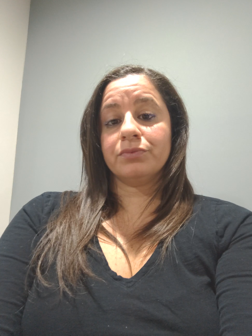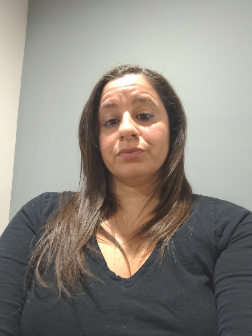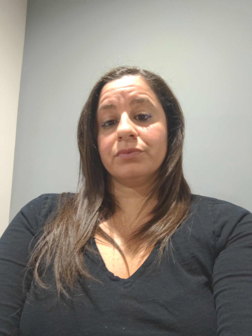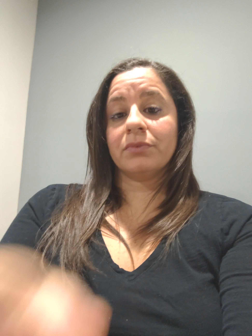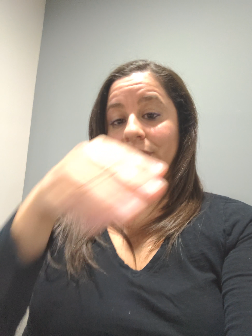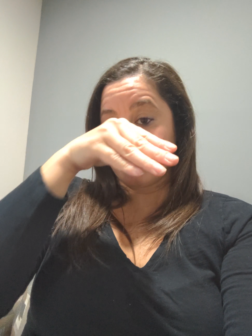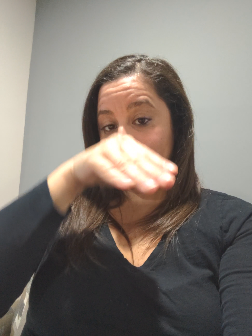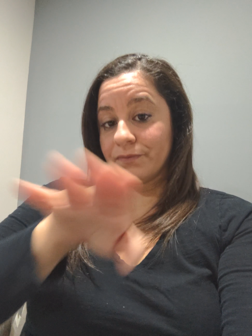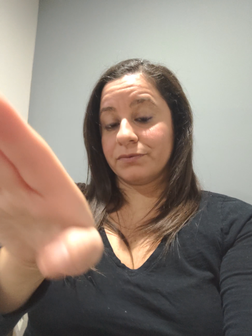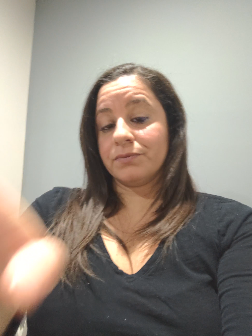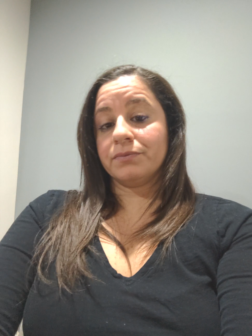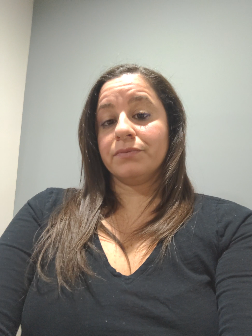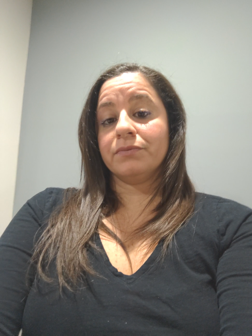elephant